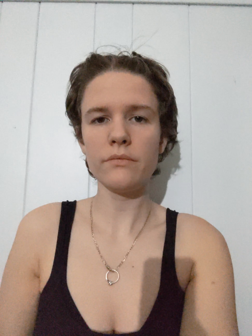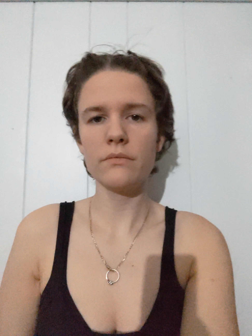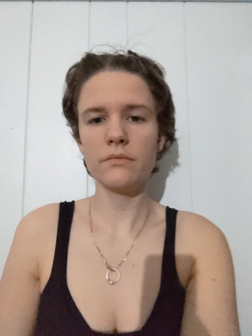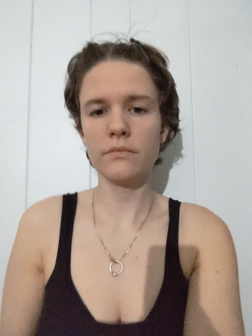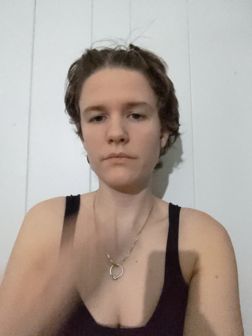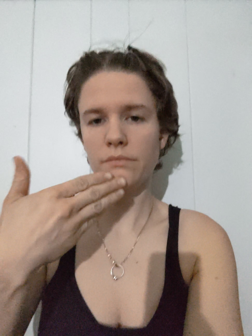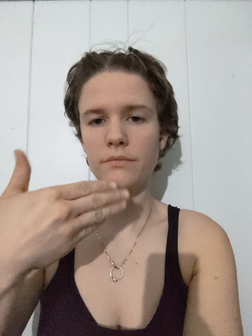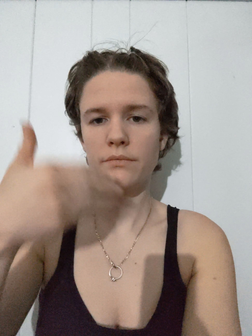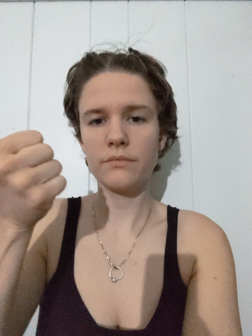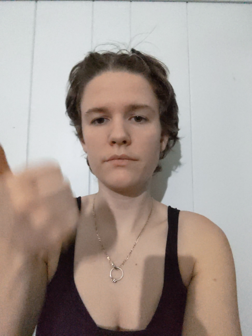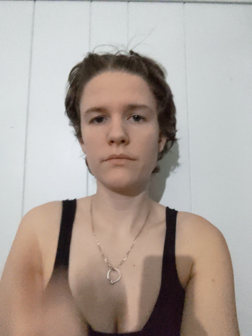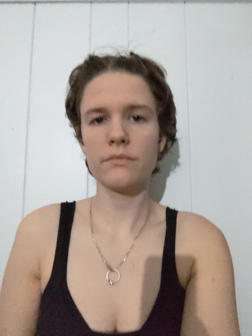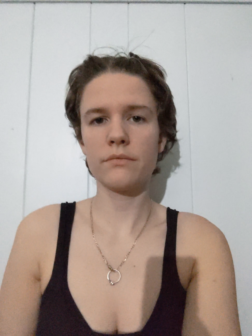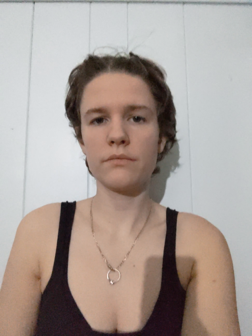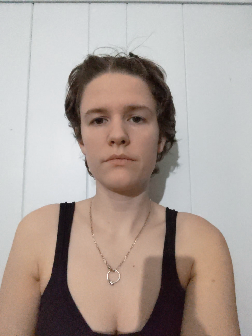better